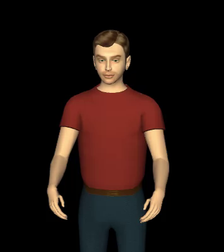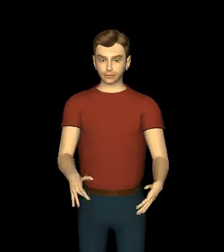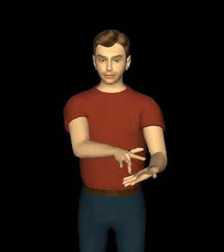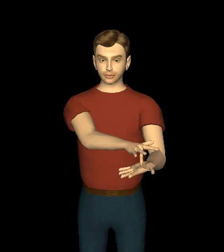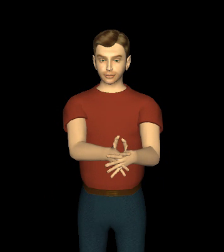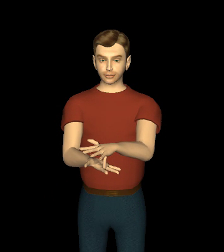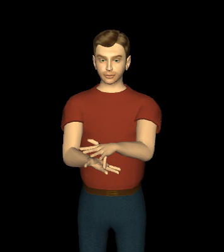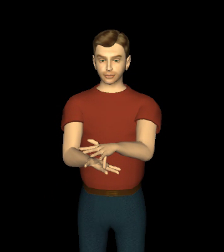كل شيء